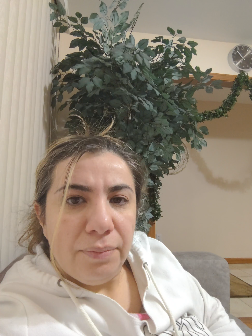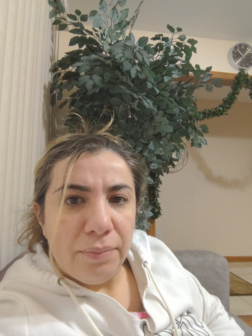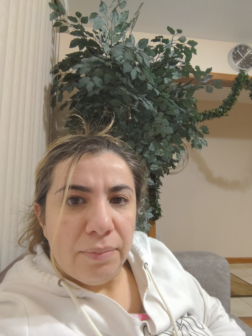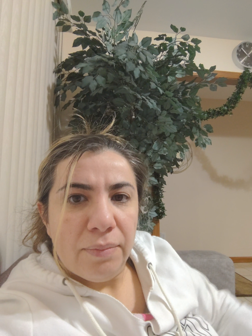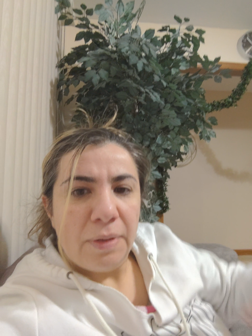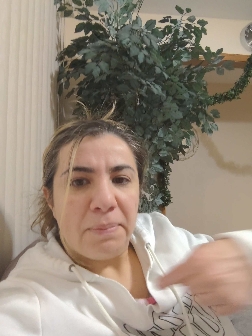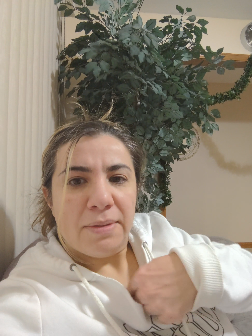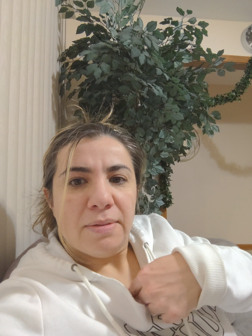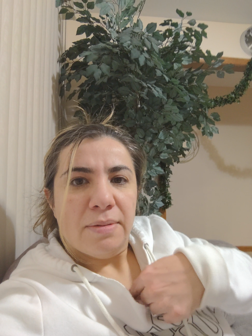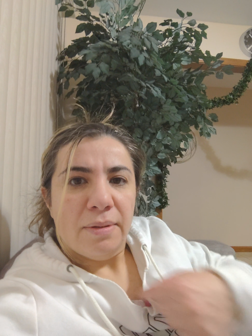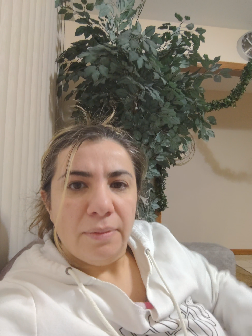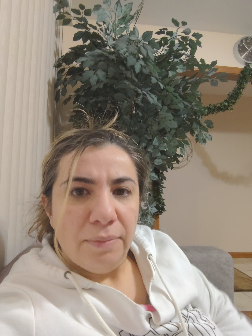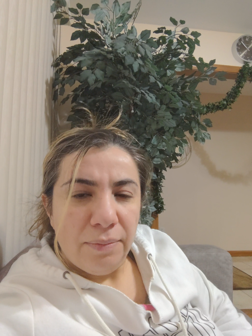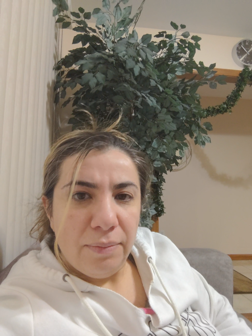my